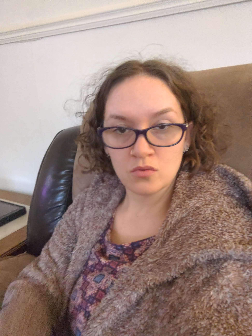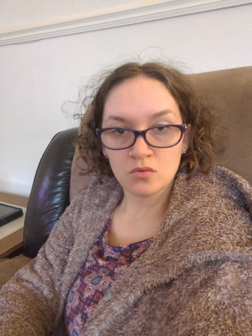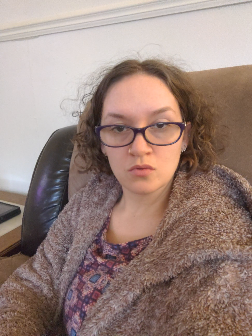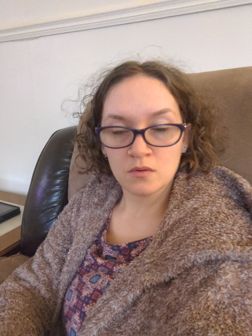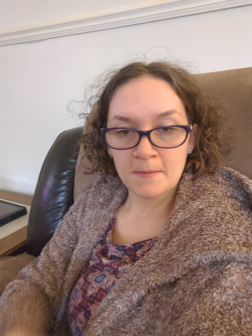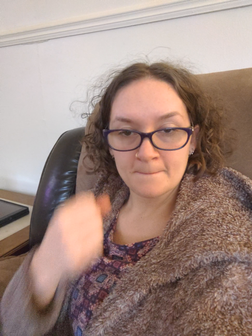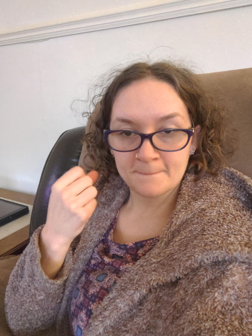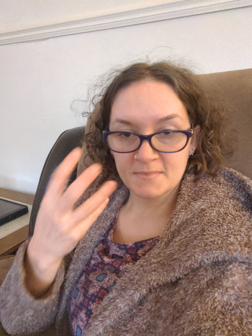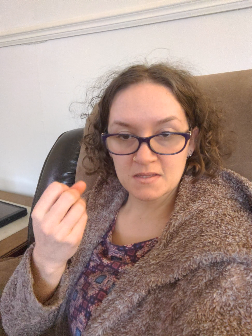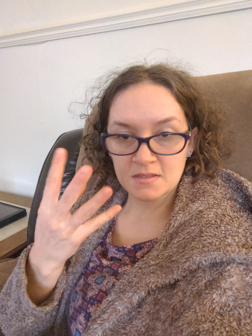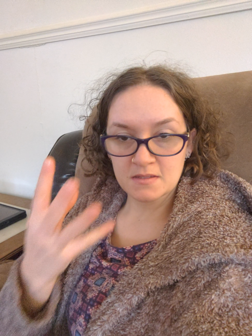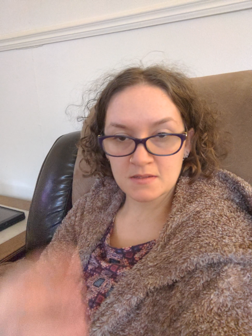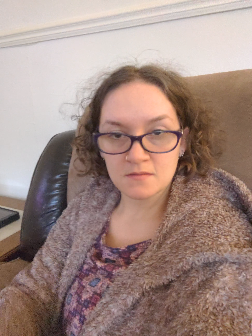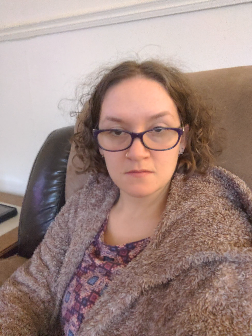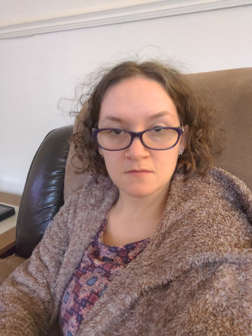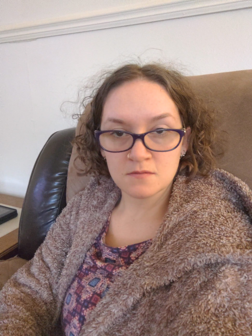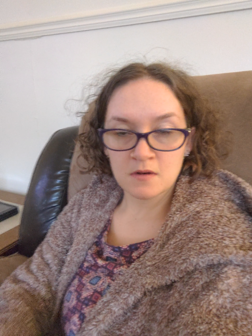many